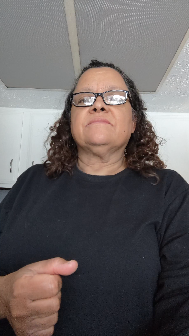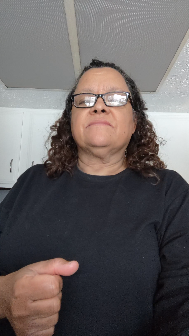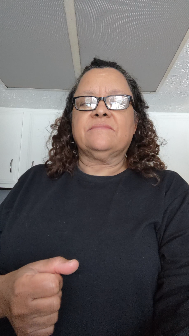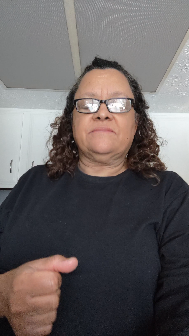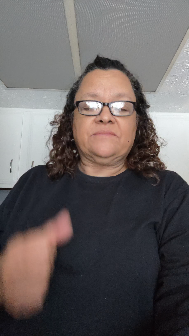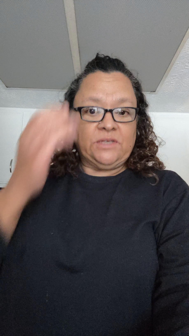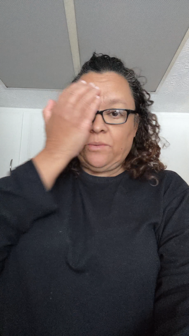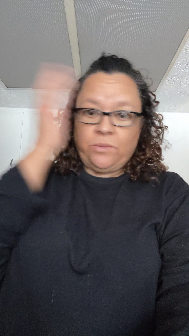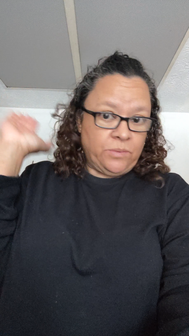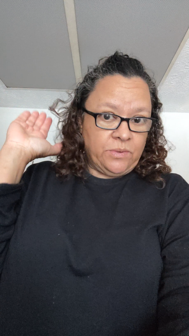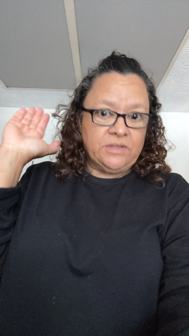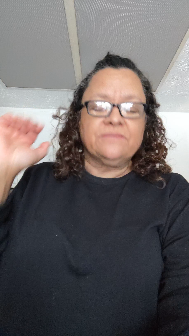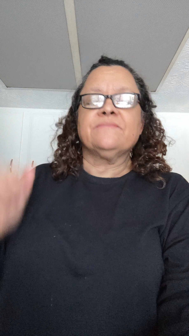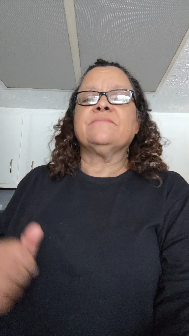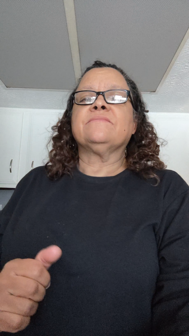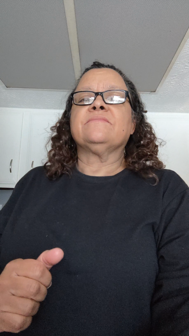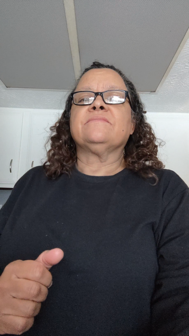peekaboo